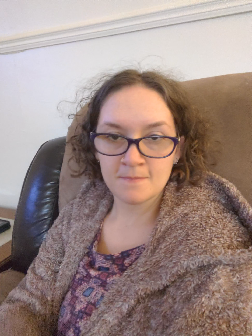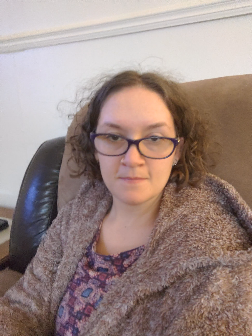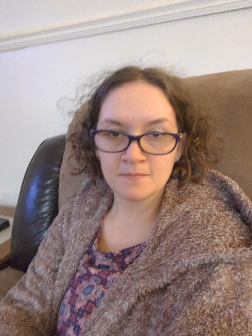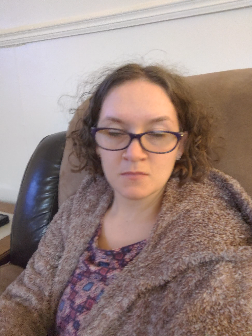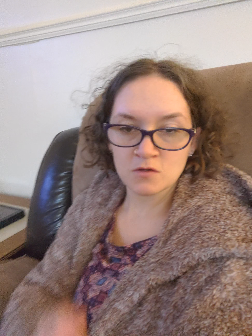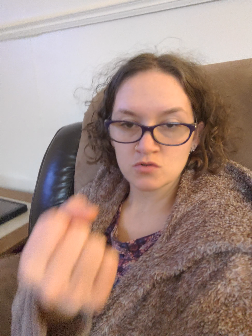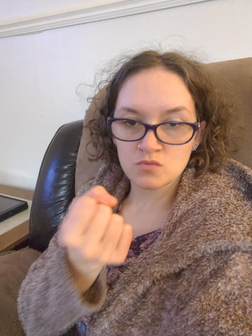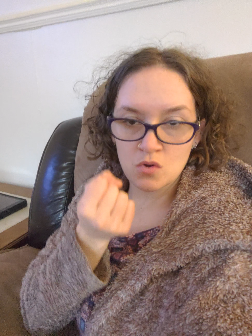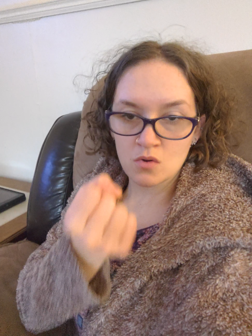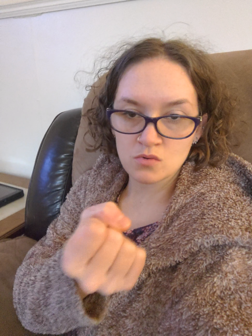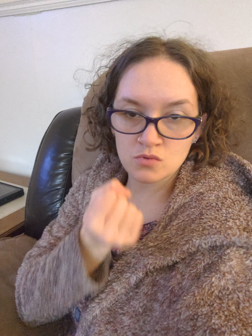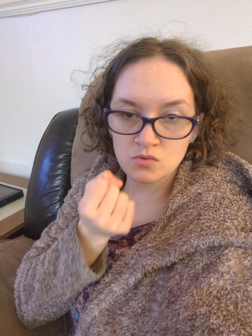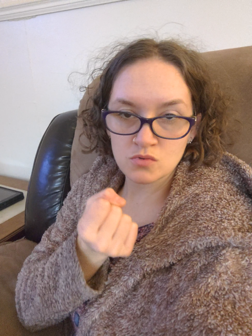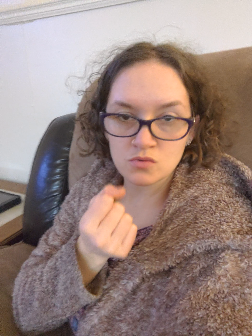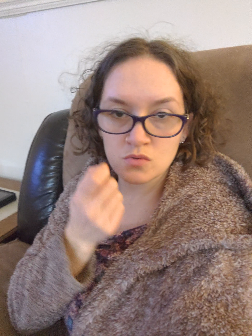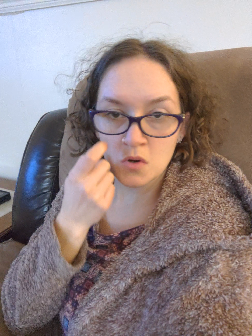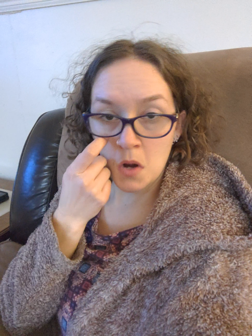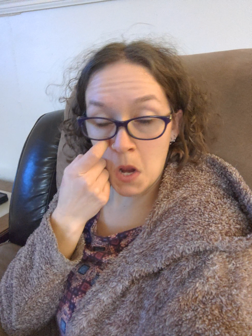drawer